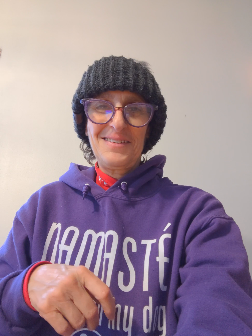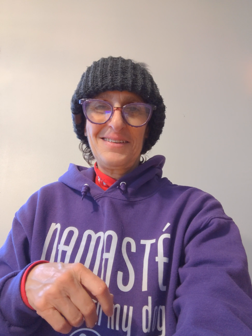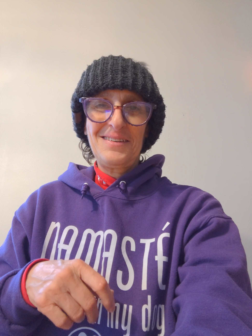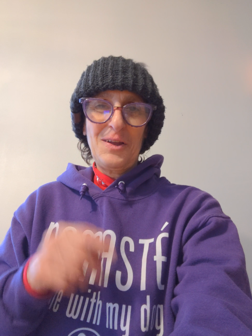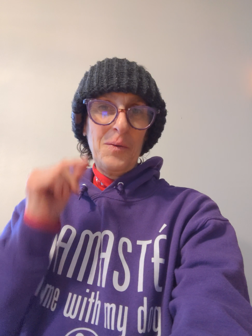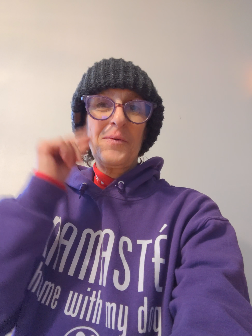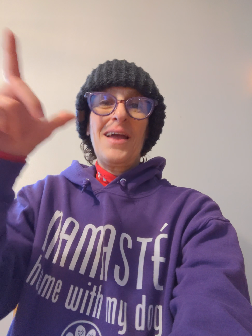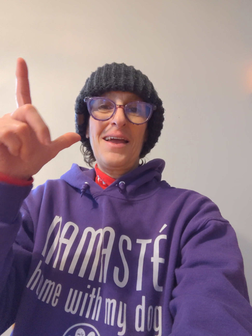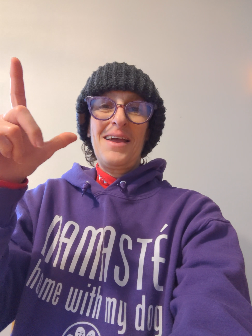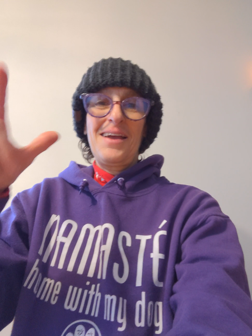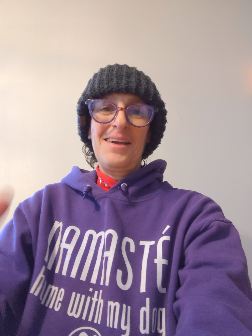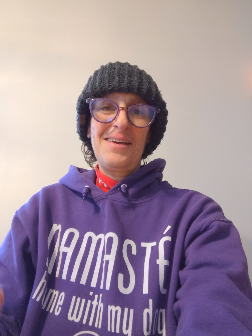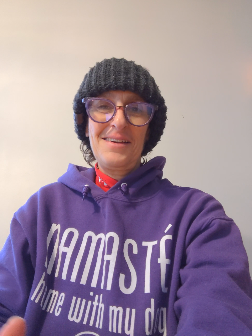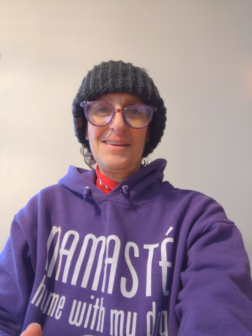awake